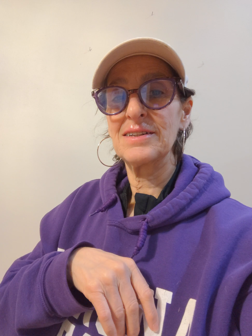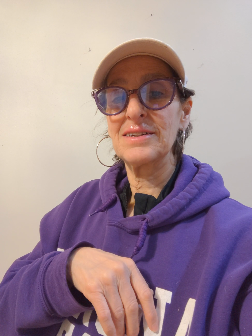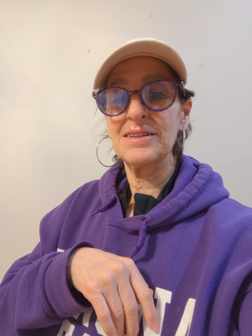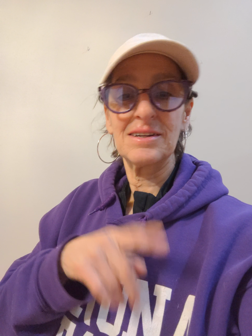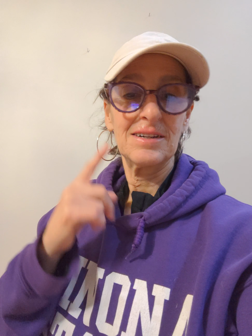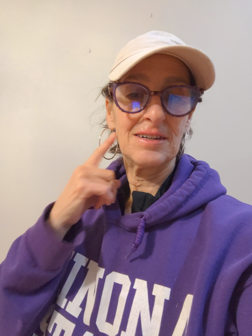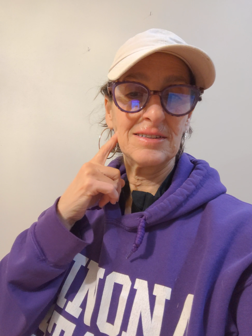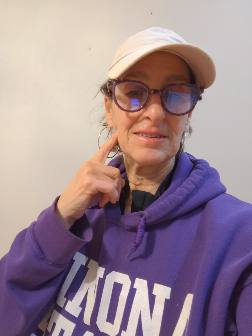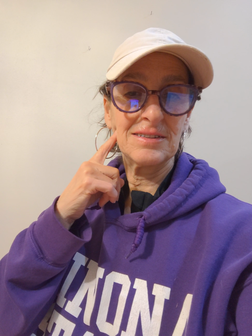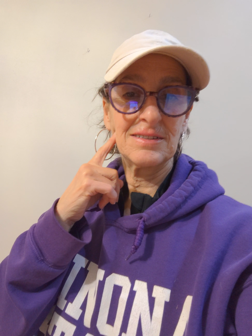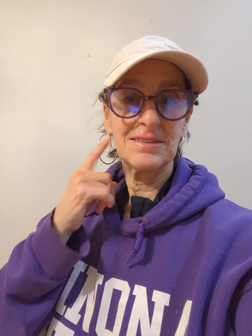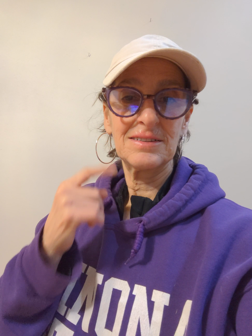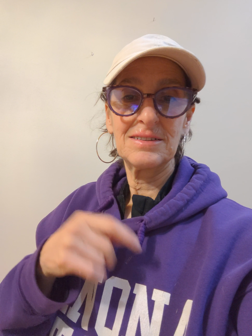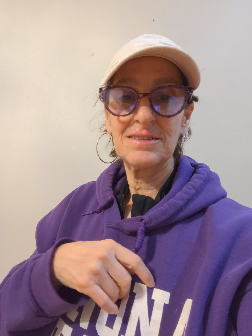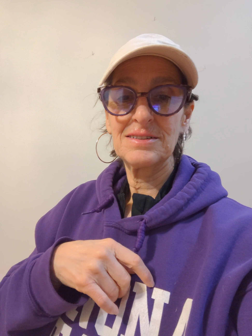listen